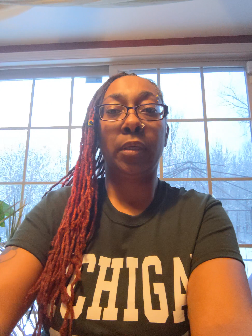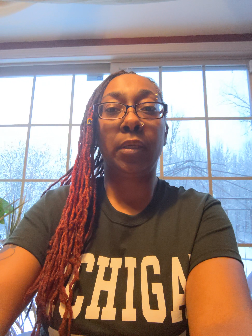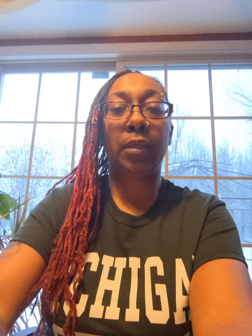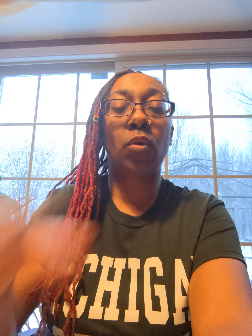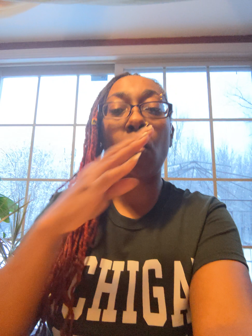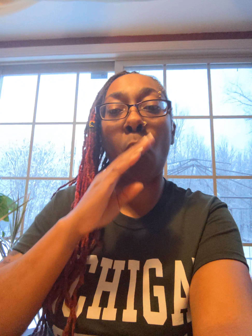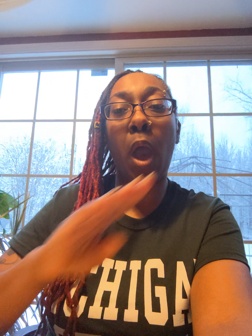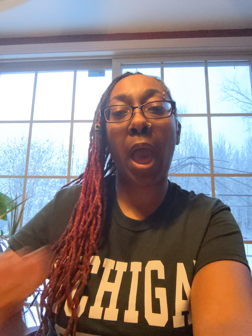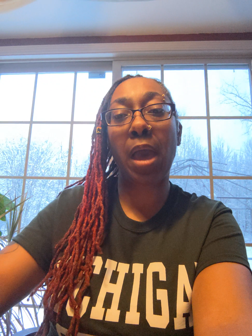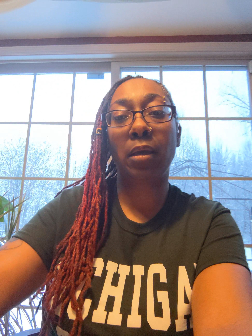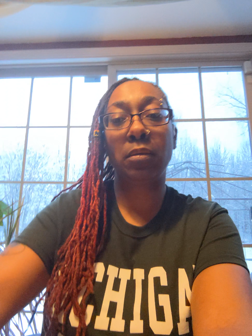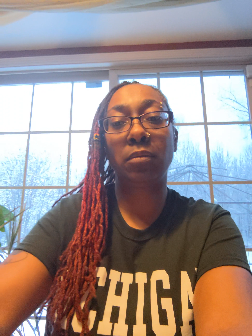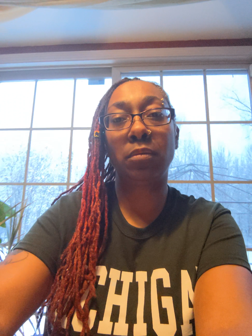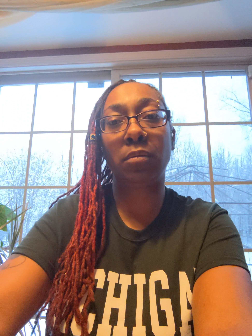quiet